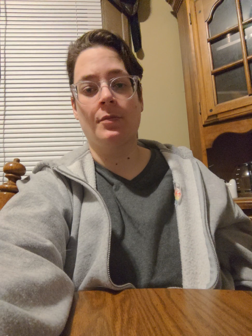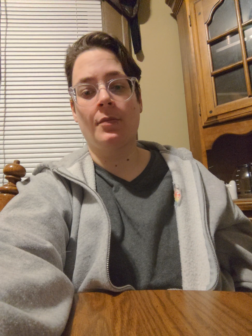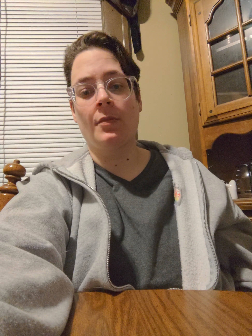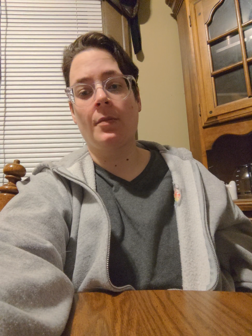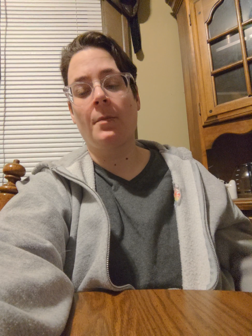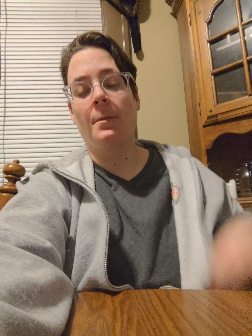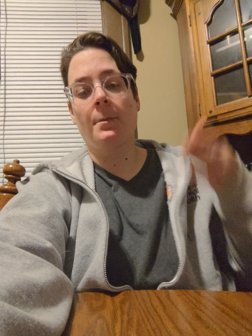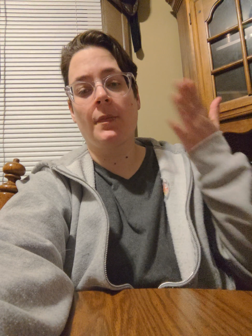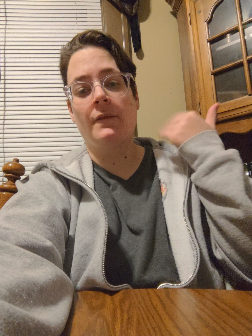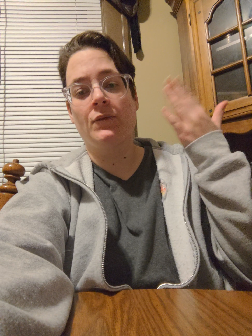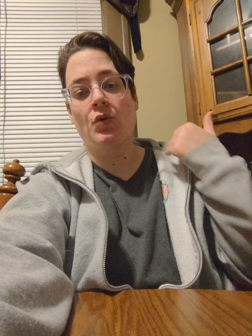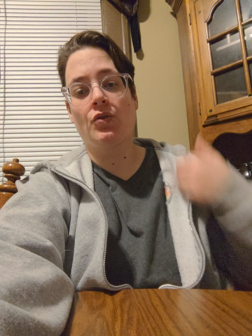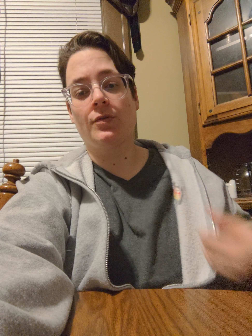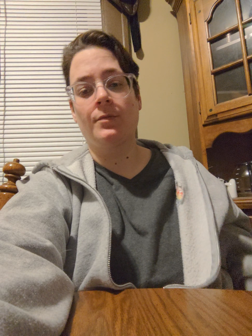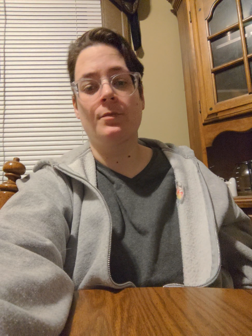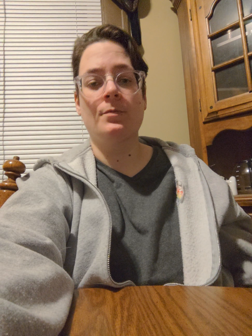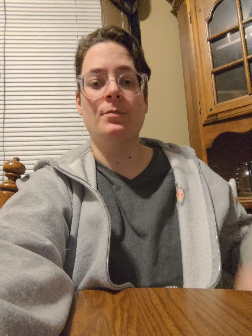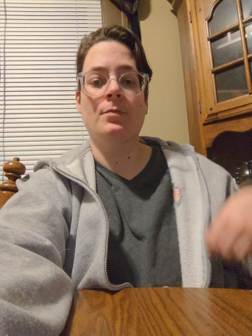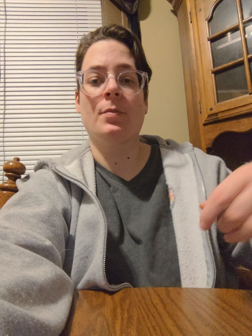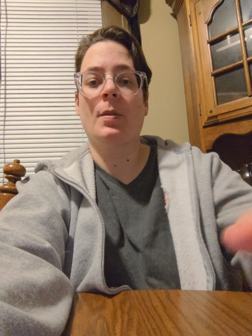before